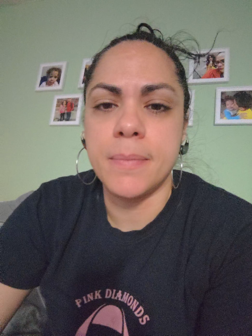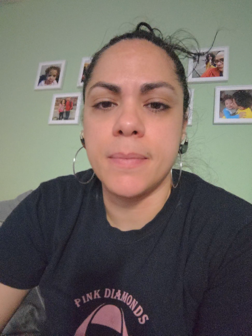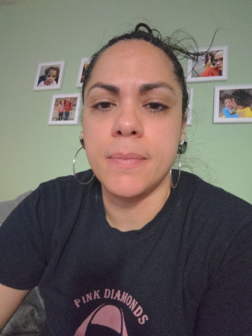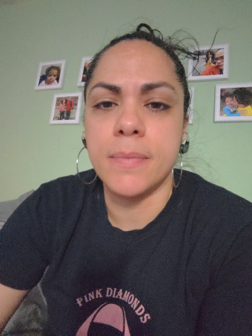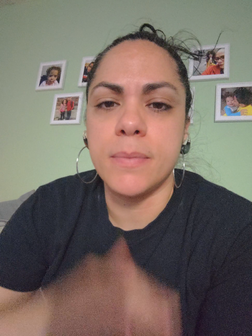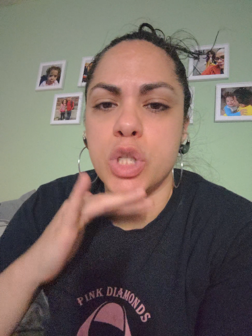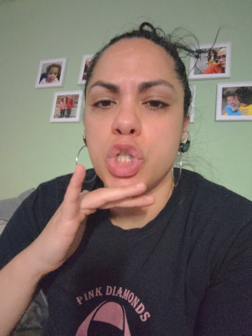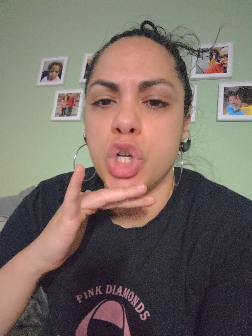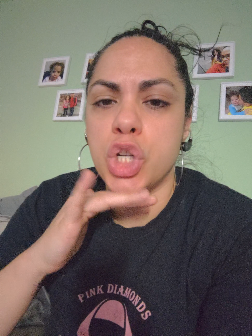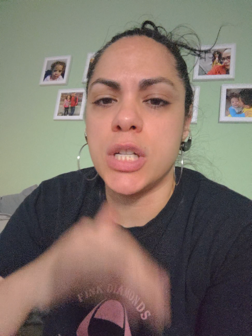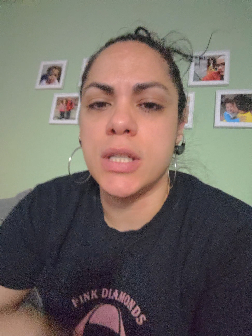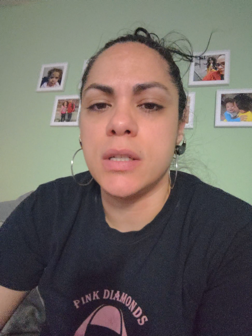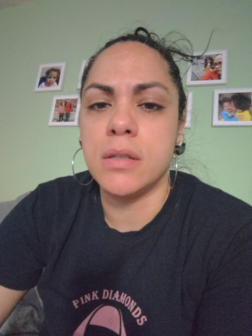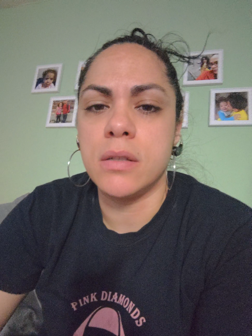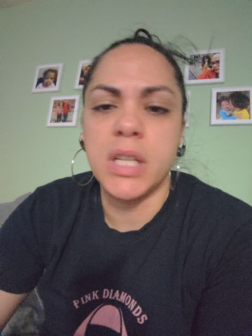dirty